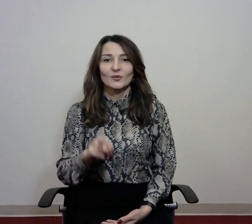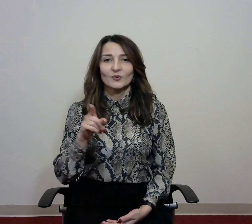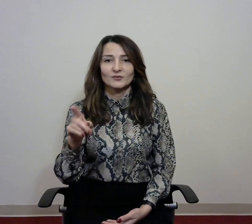onun